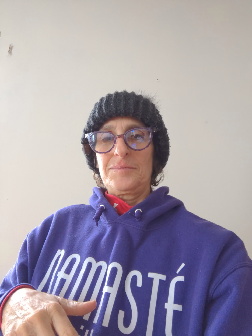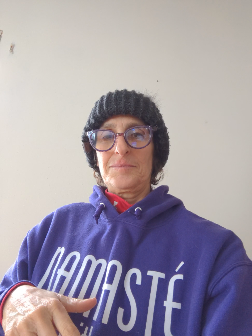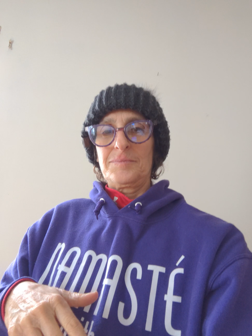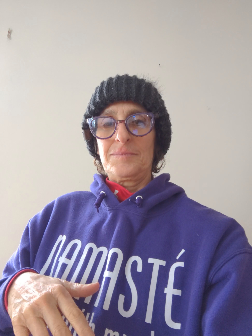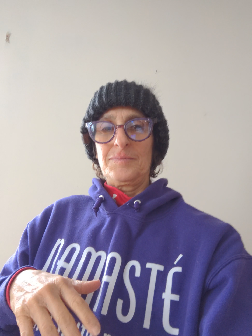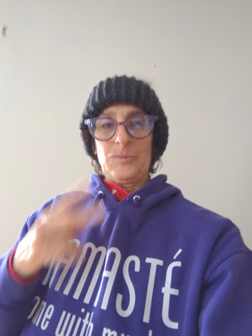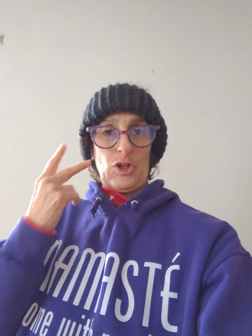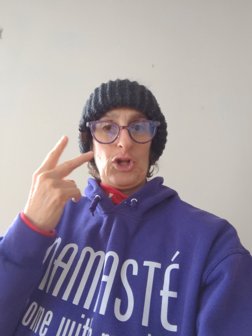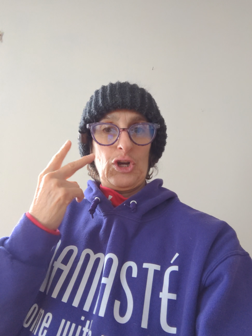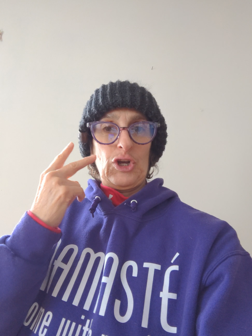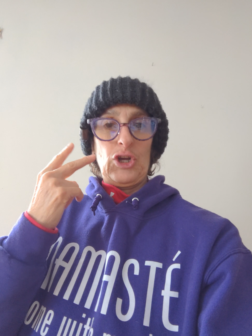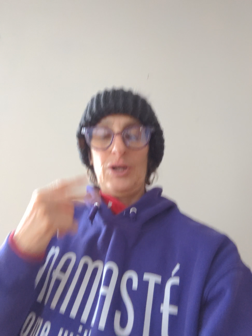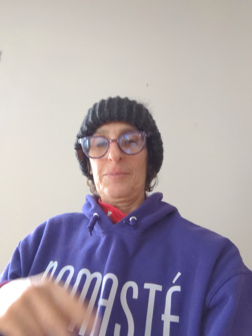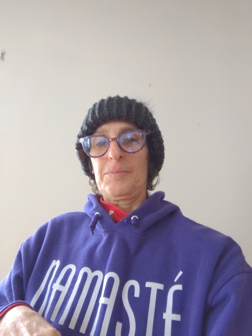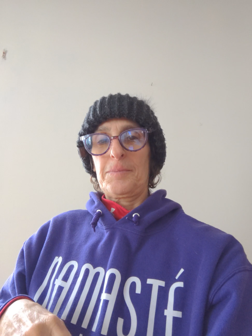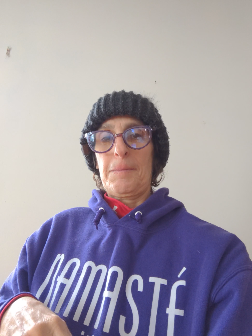look